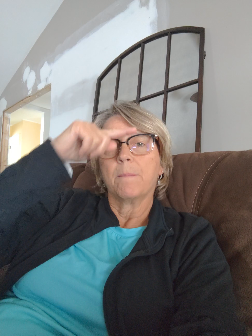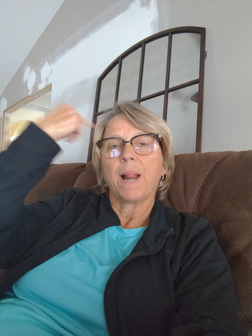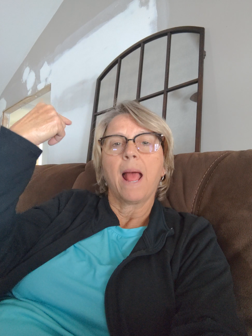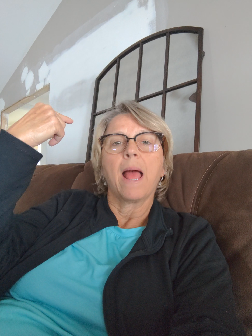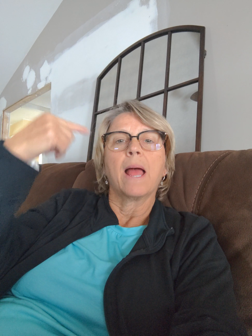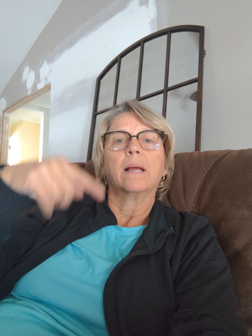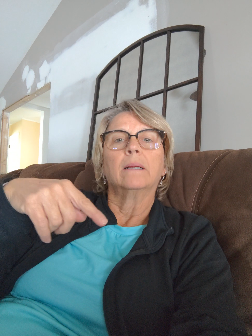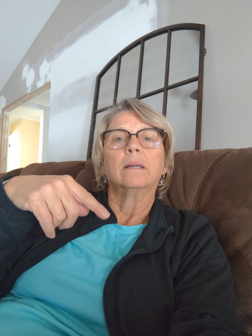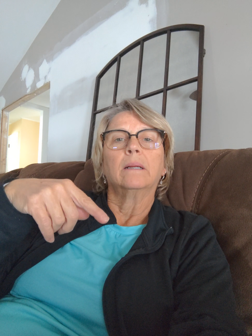black